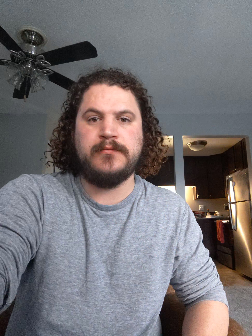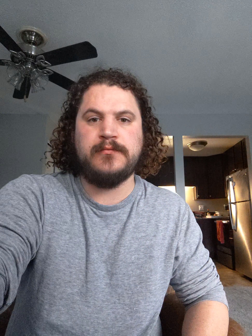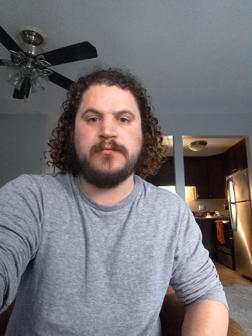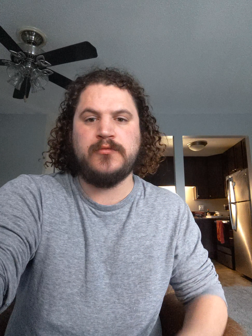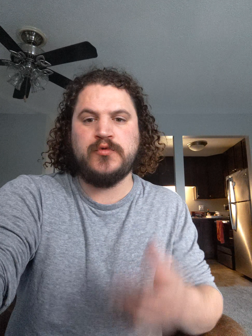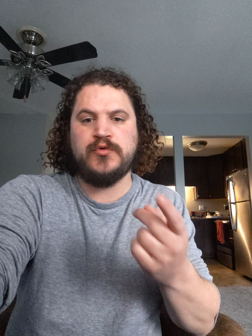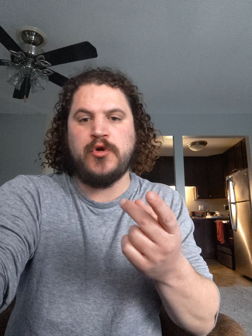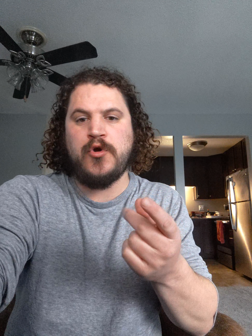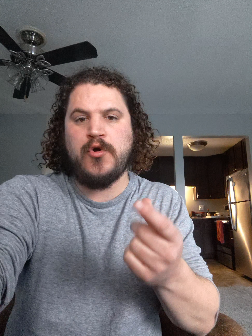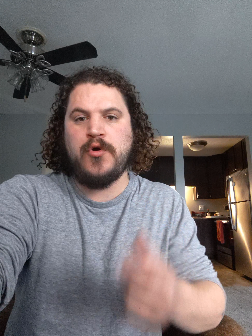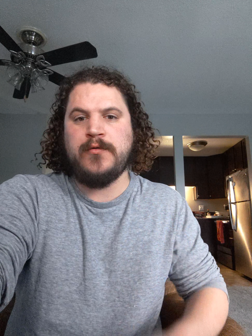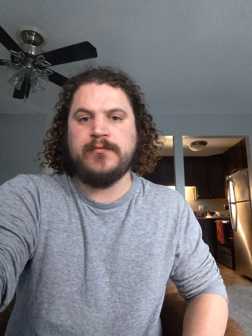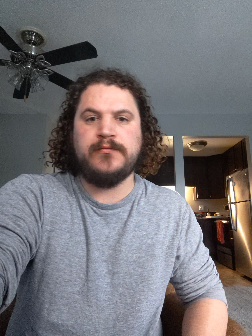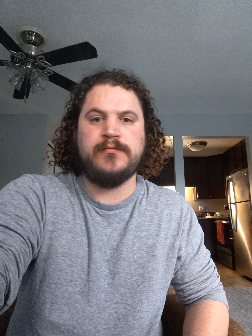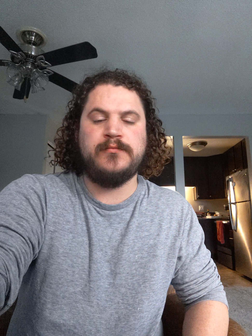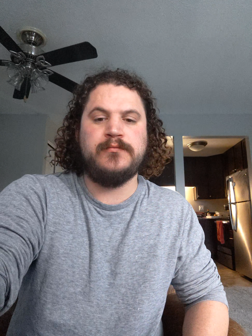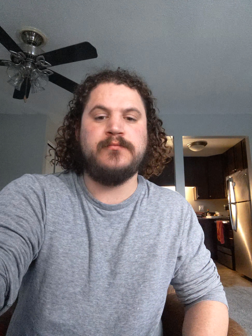dog